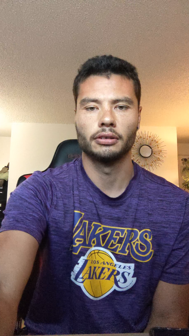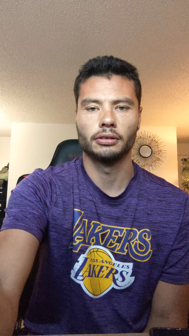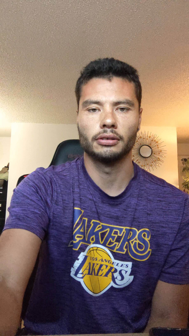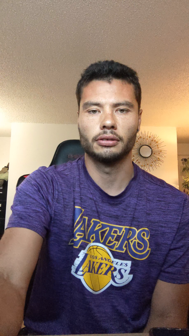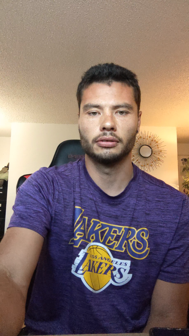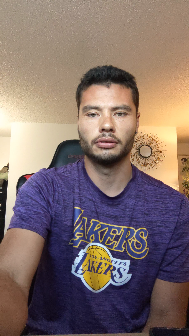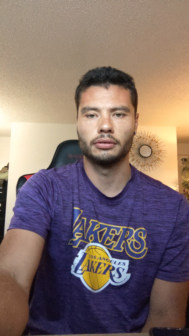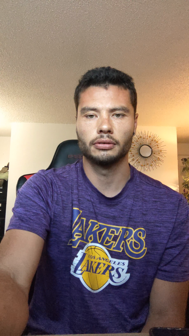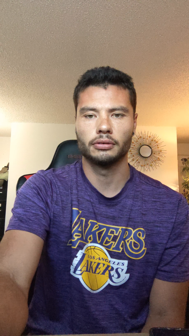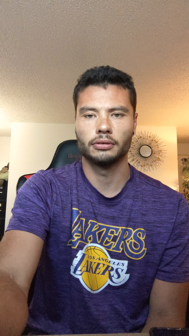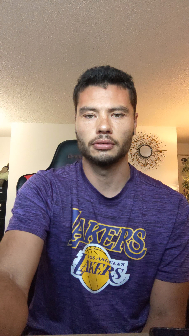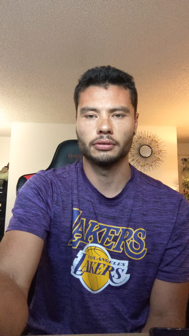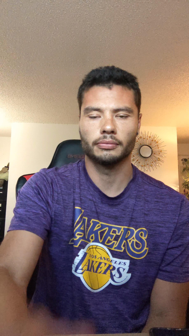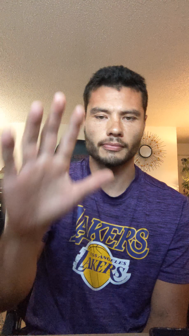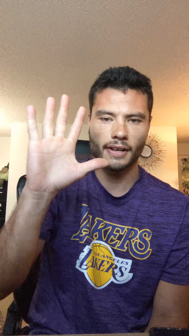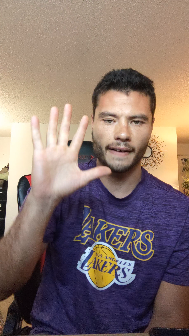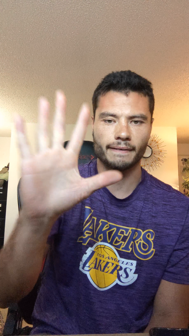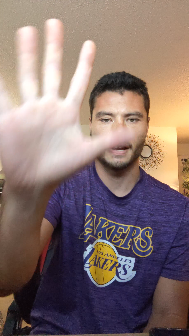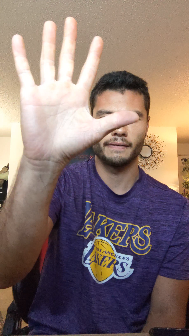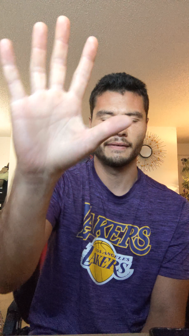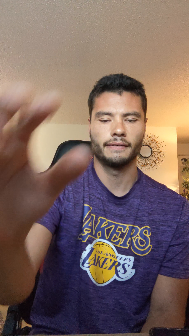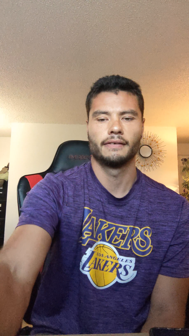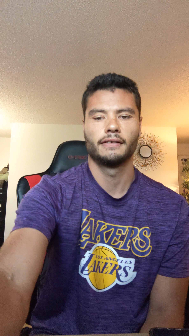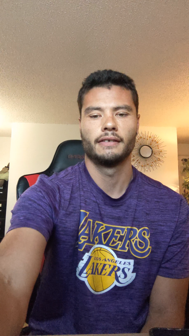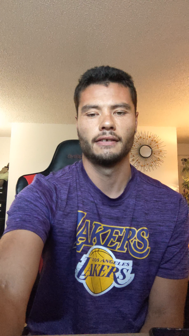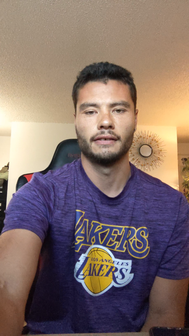give me five